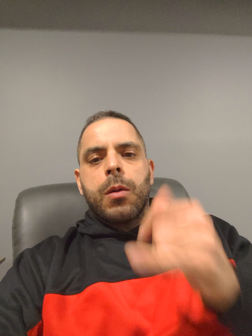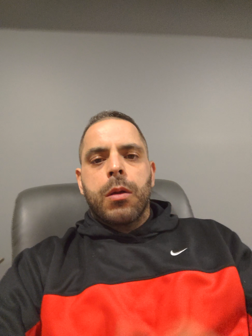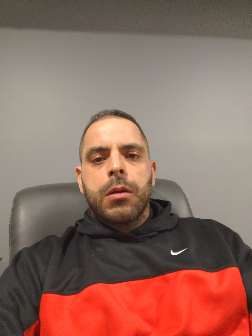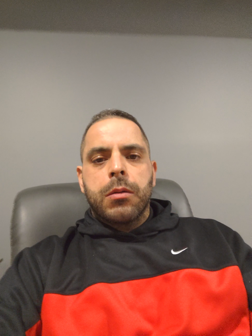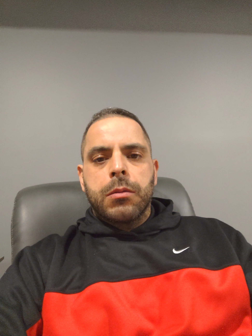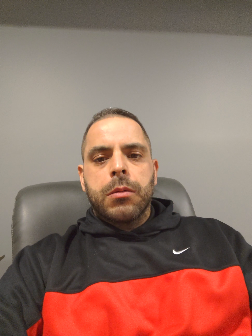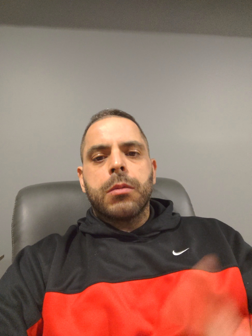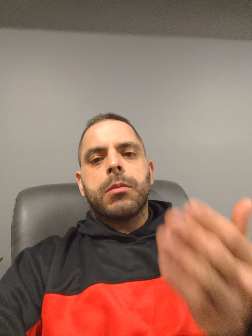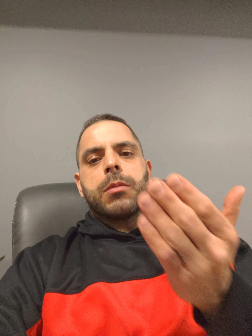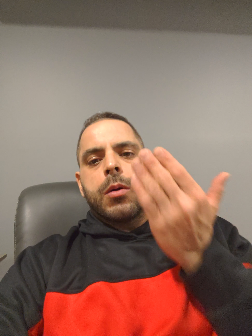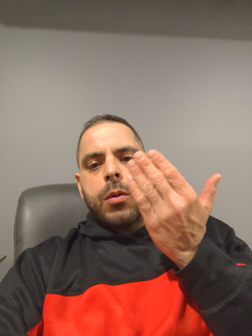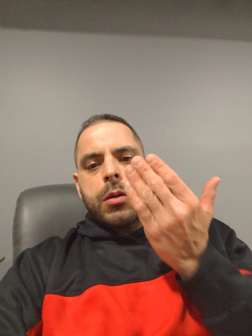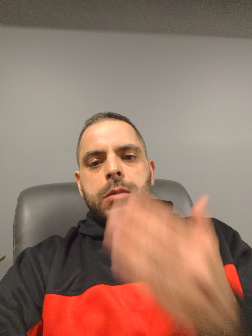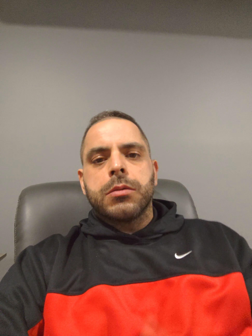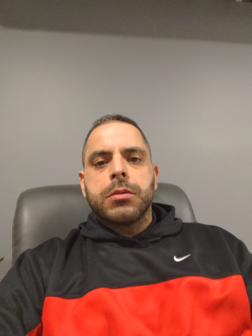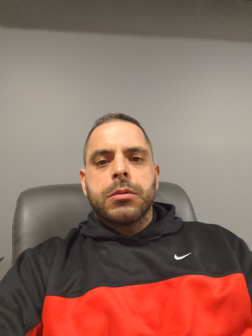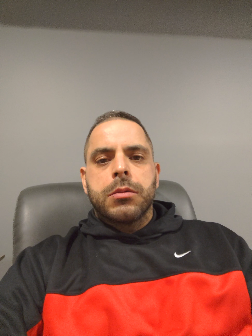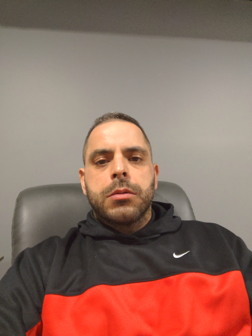morning